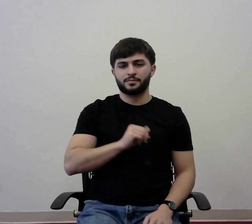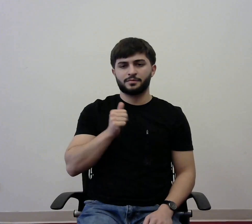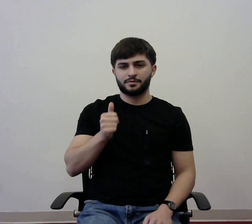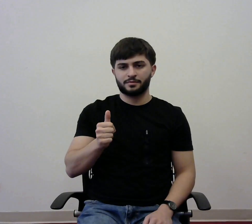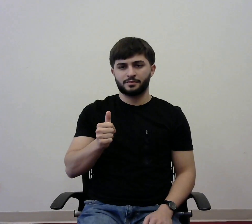yaxşı